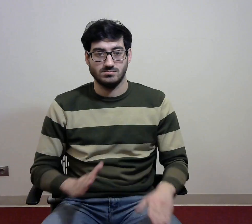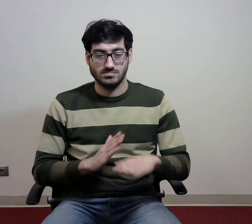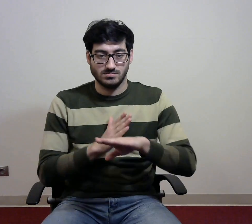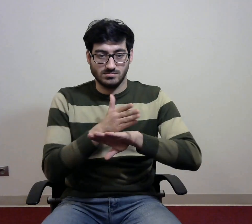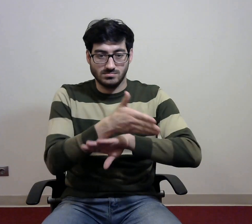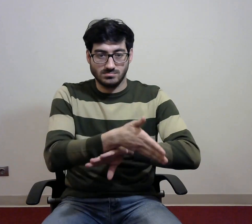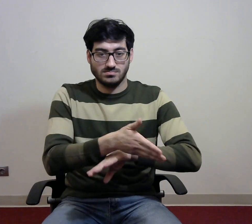müraciət